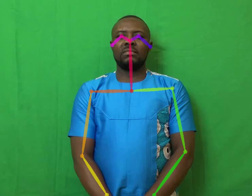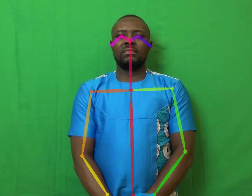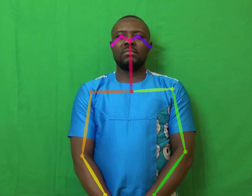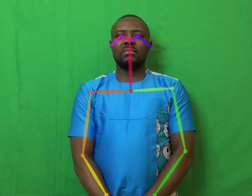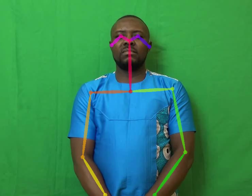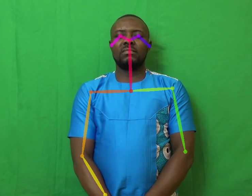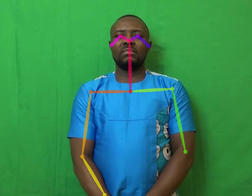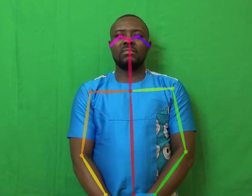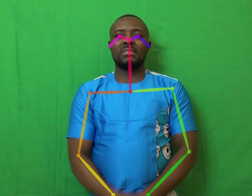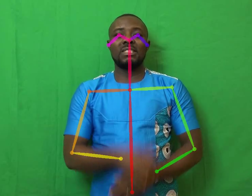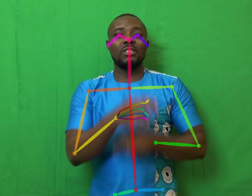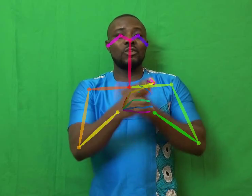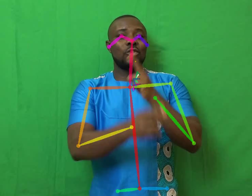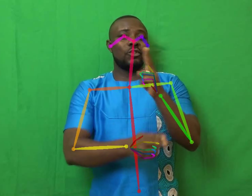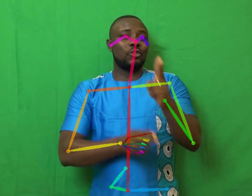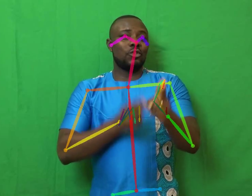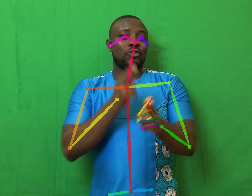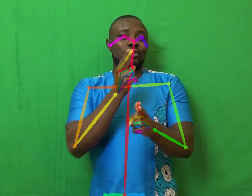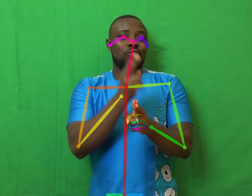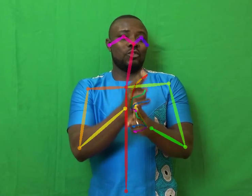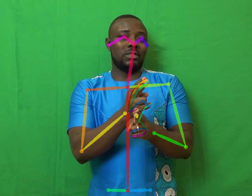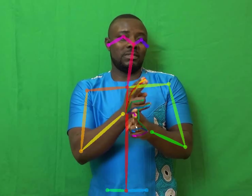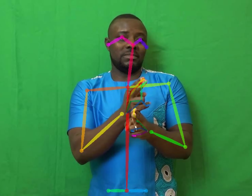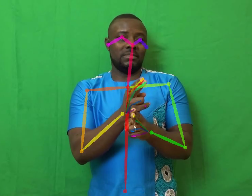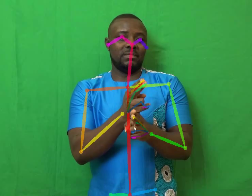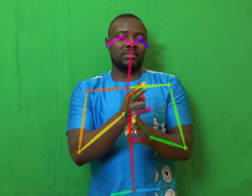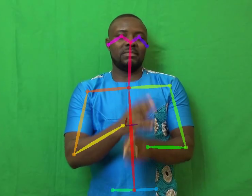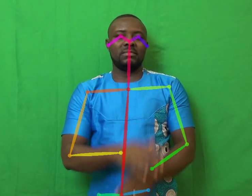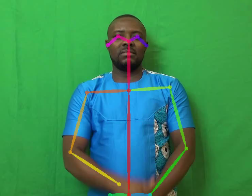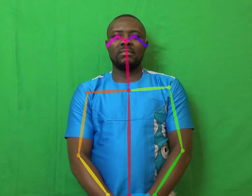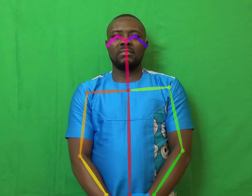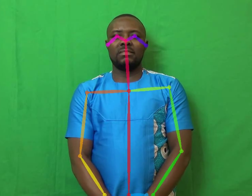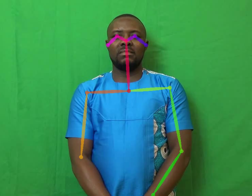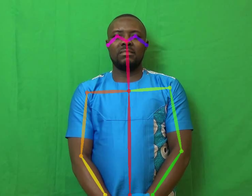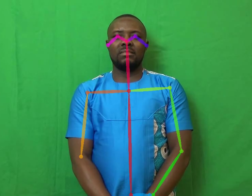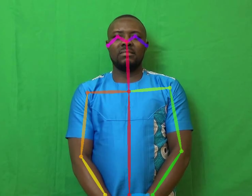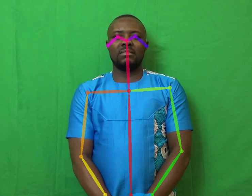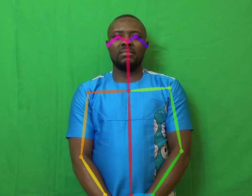universe